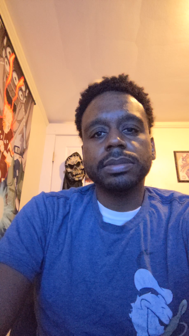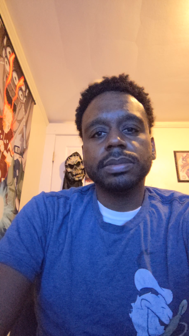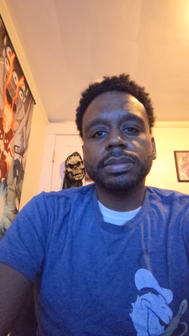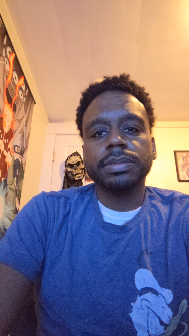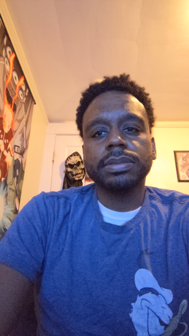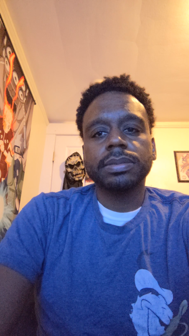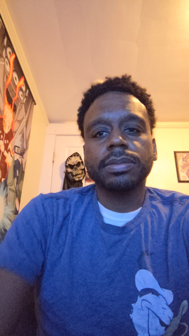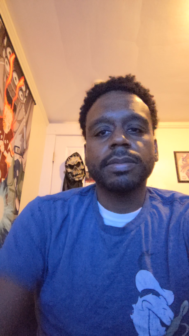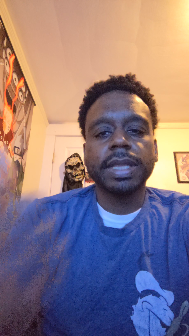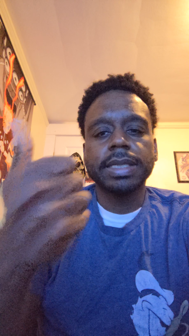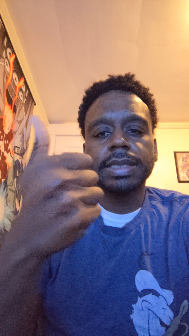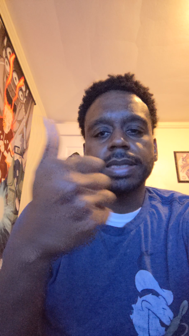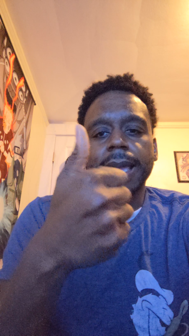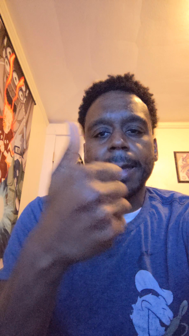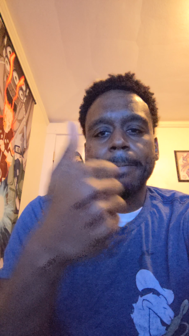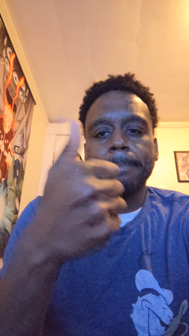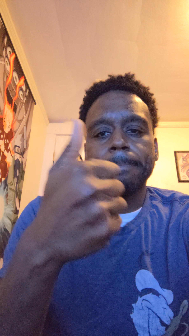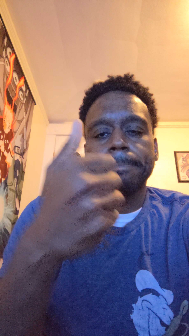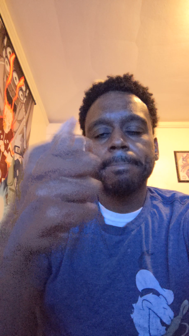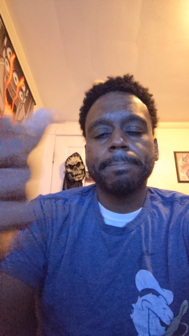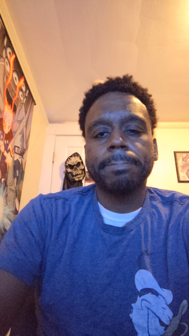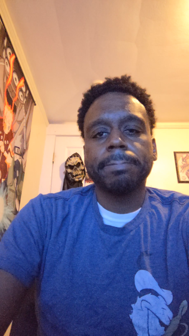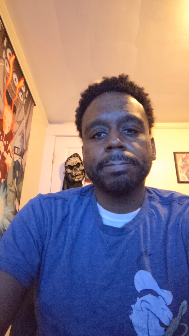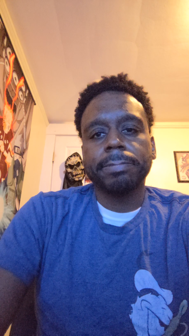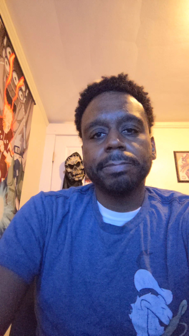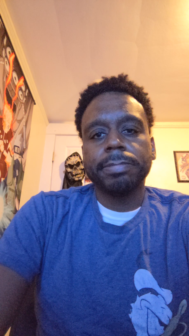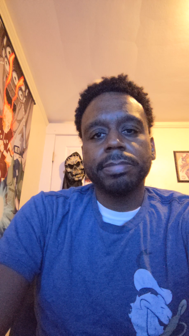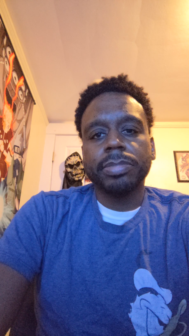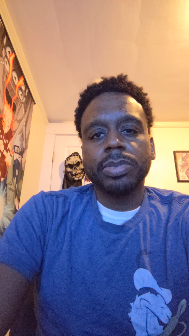game